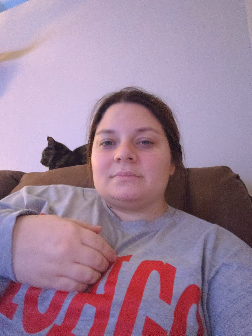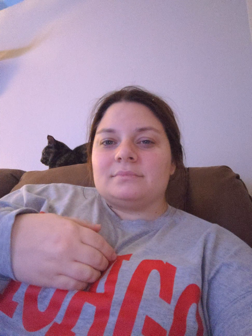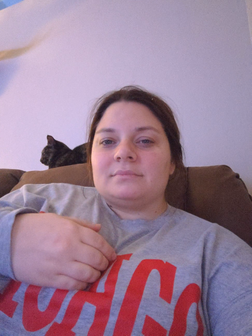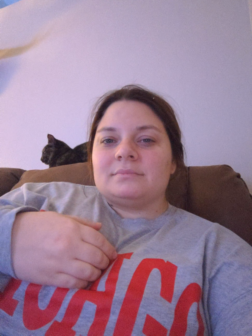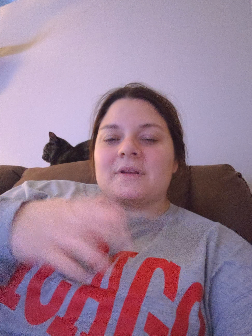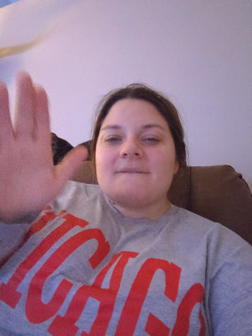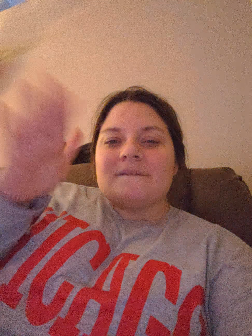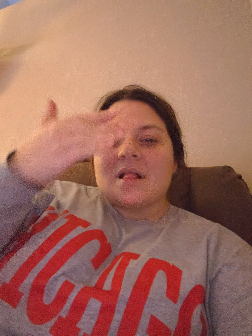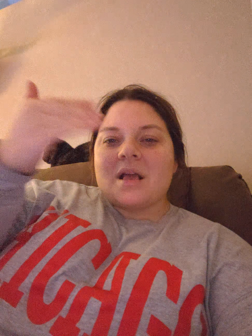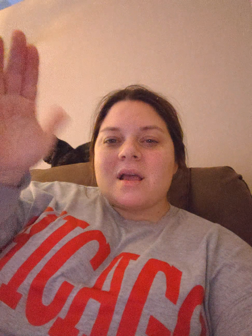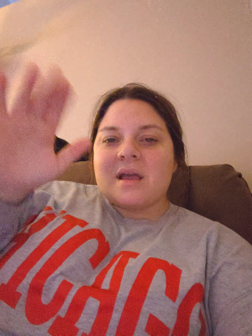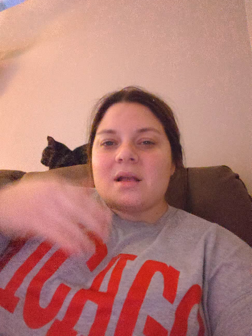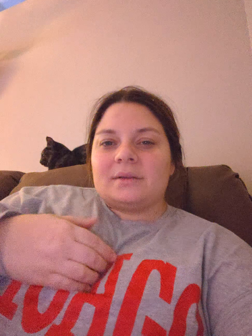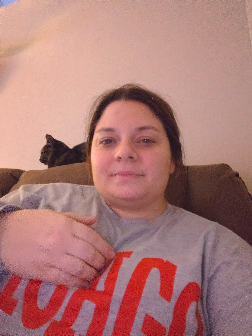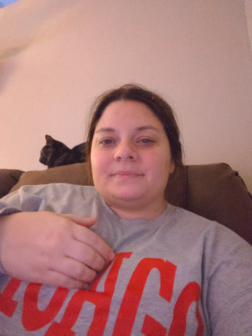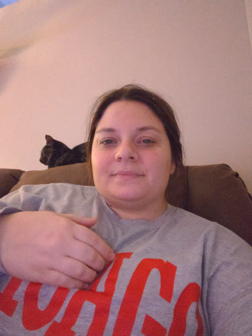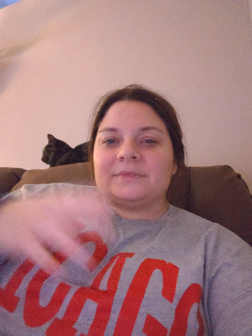flag